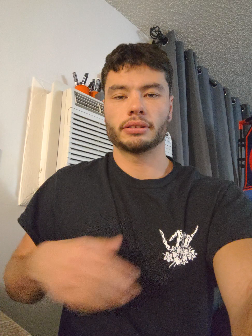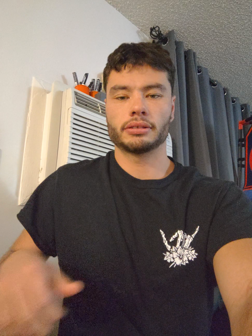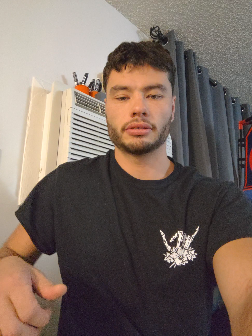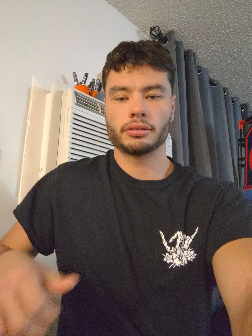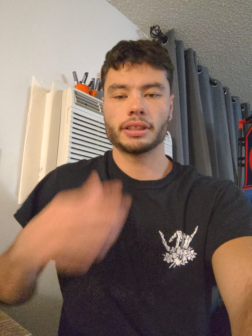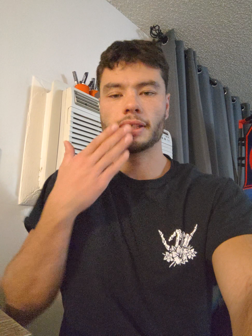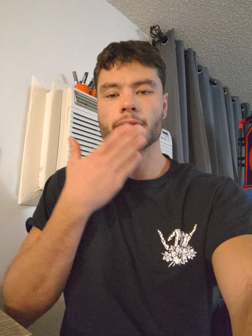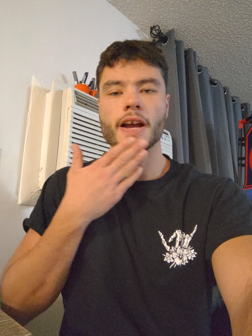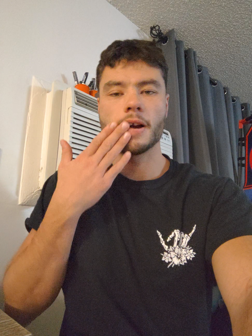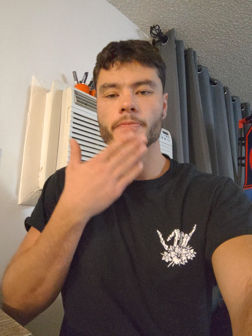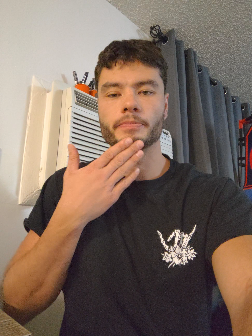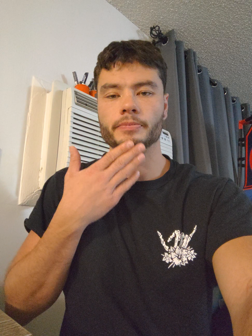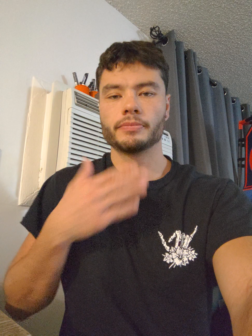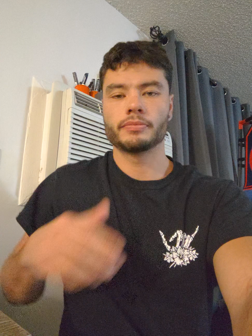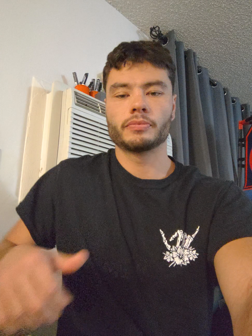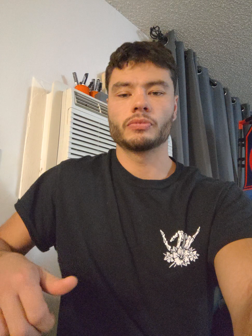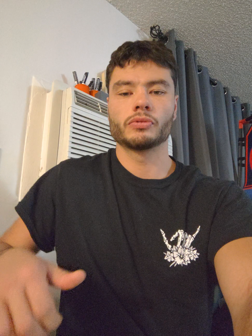napkin